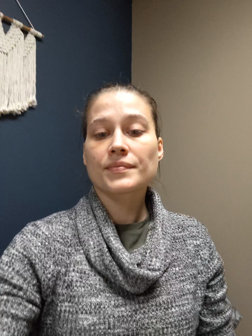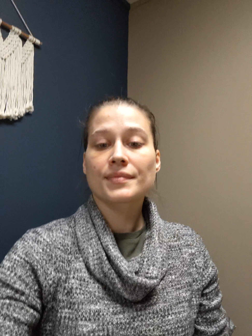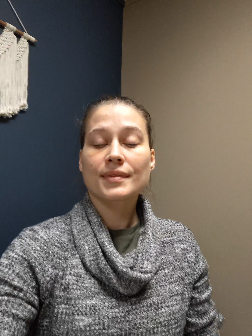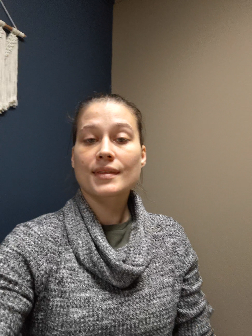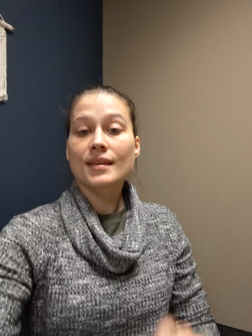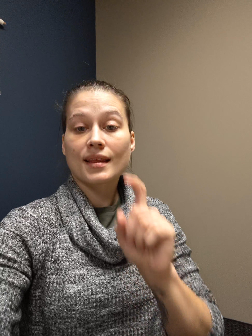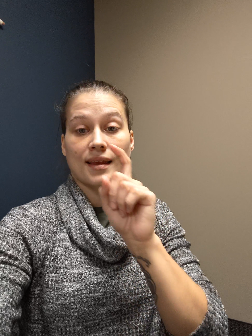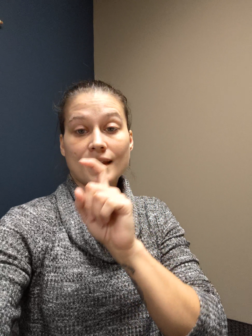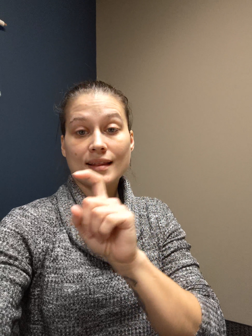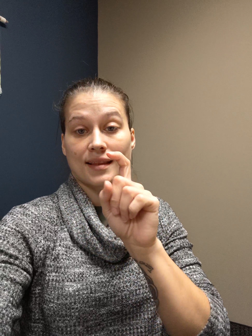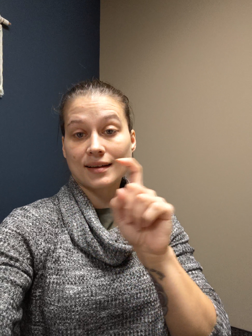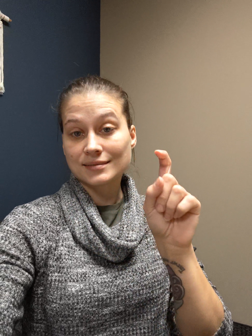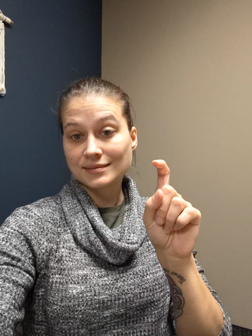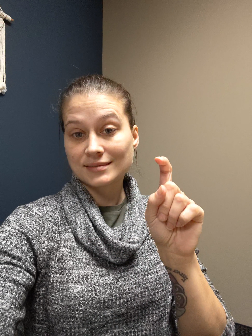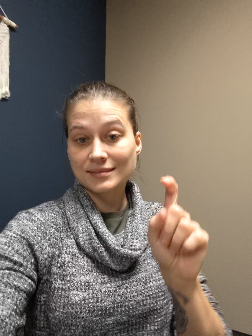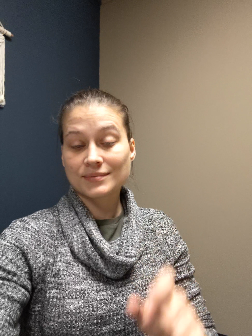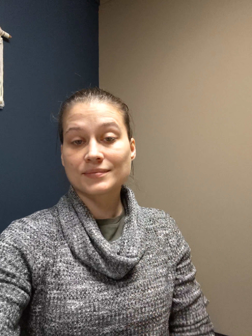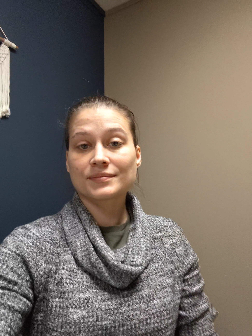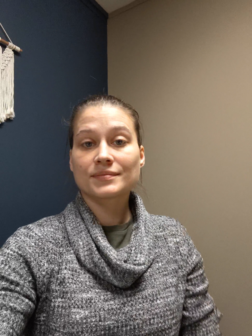closet